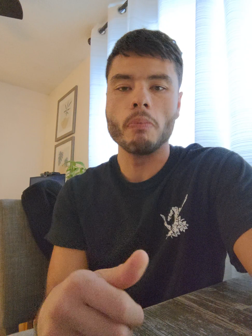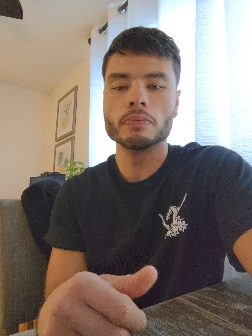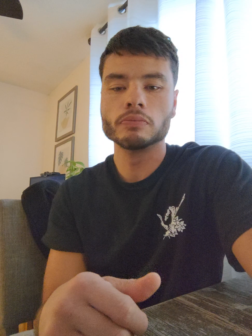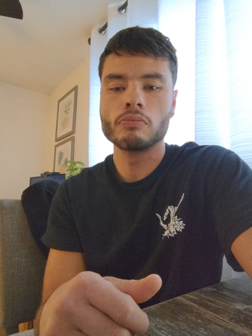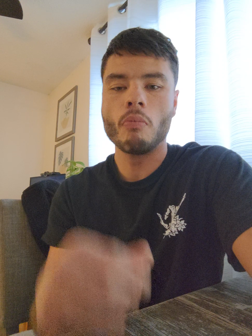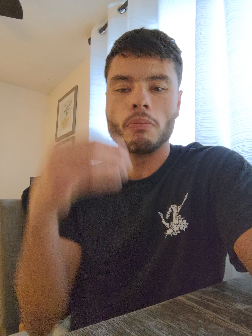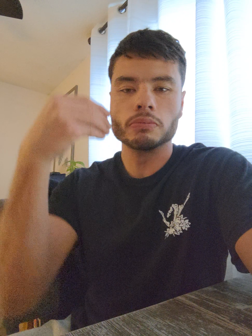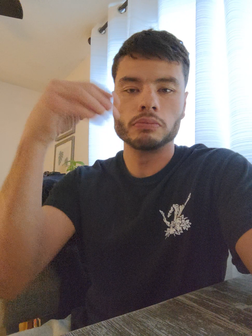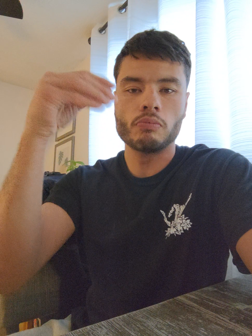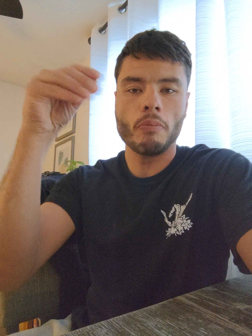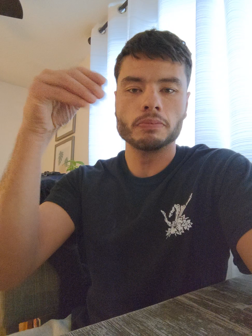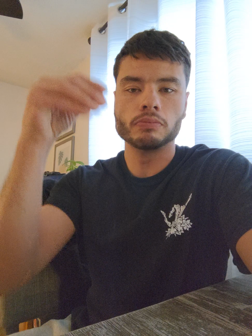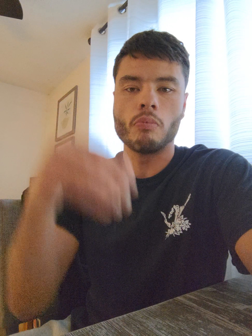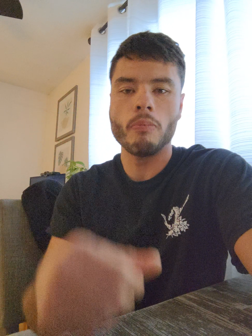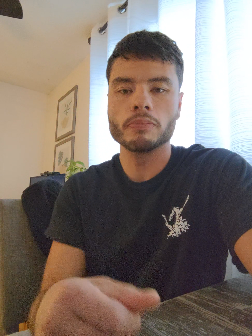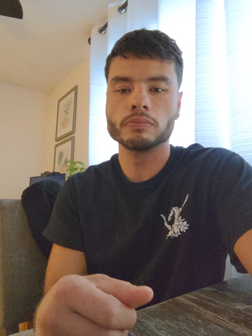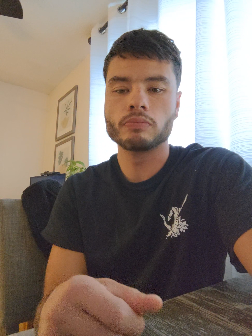store